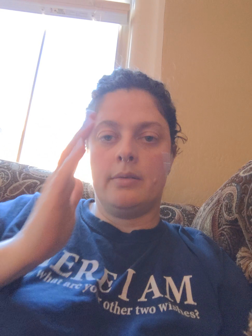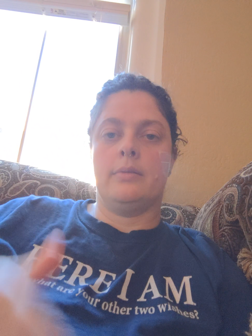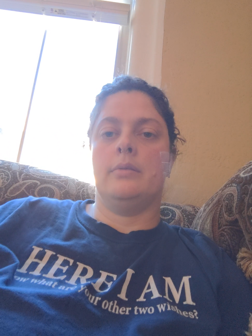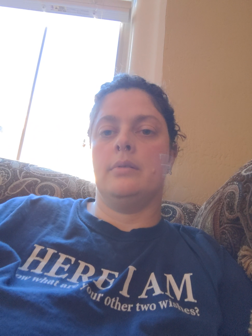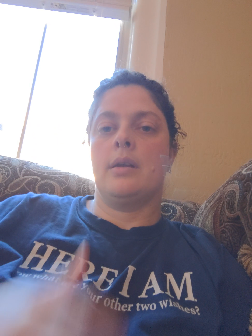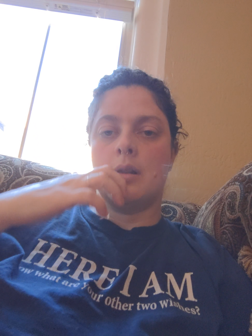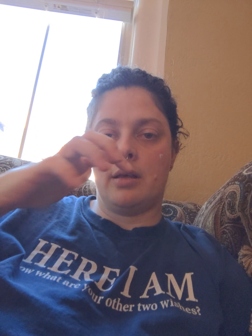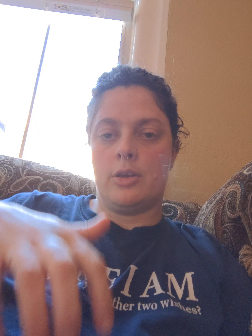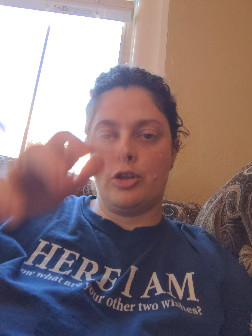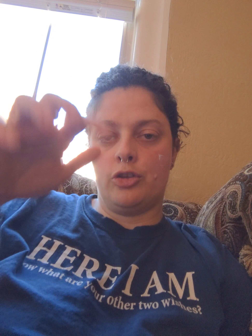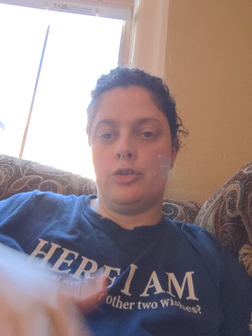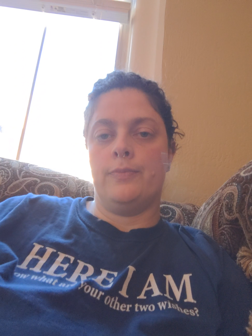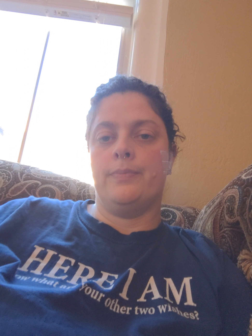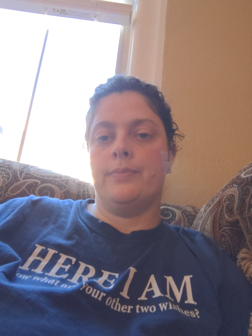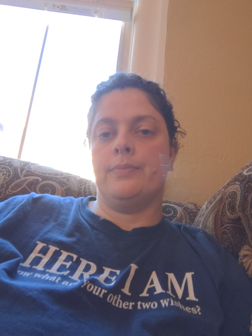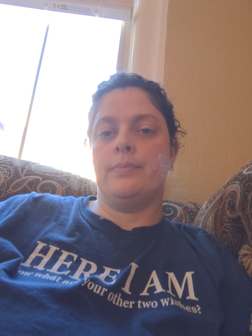alligator